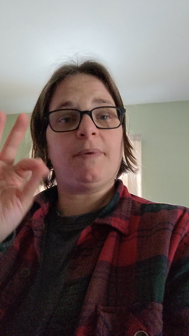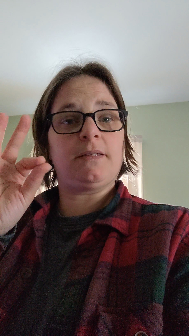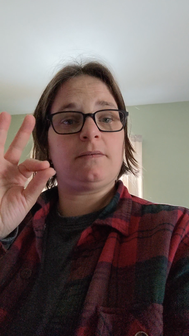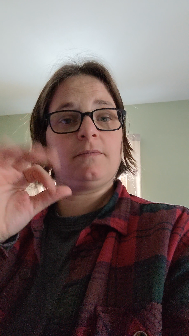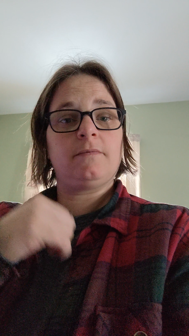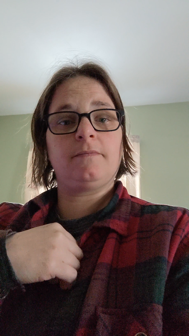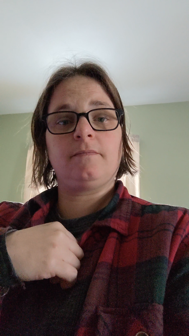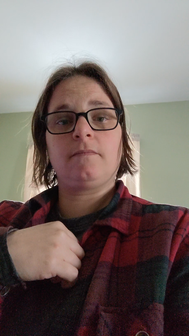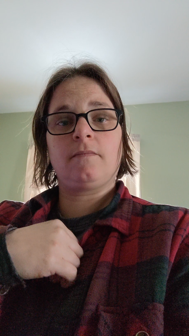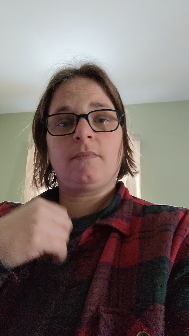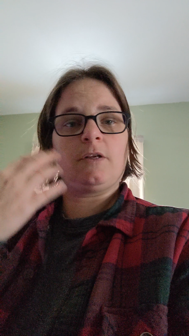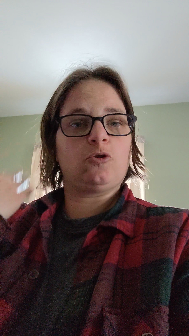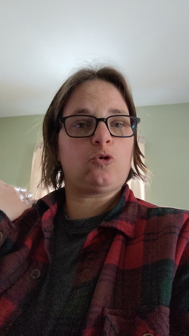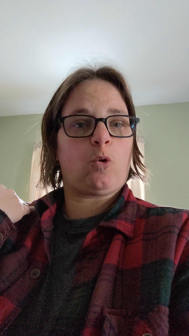shoulder